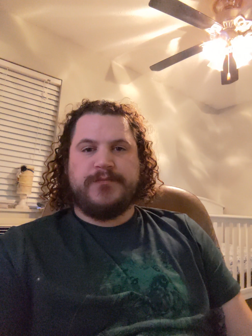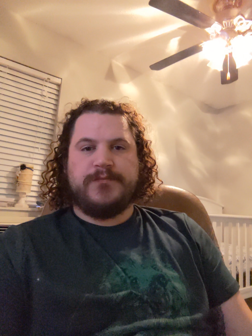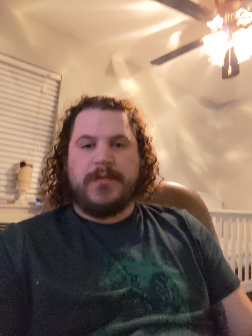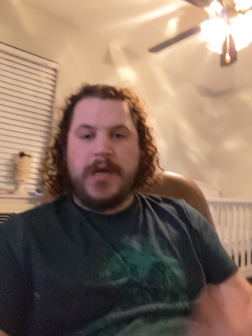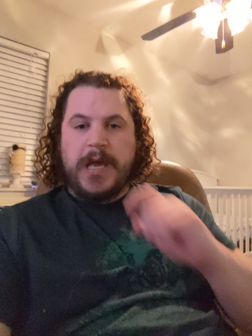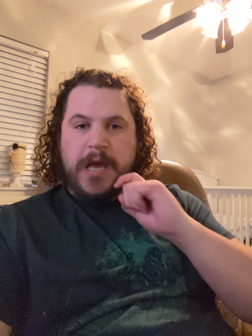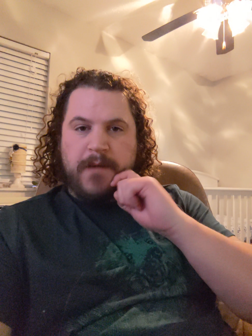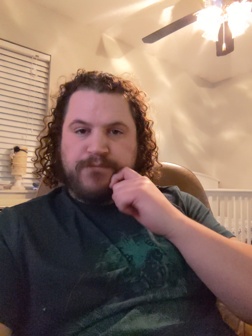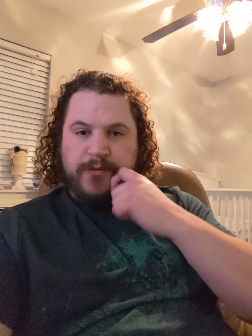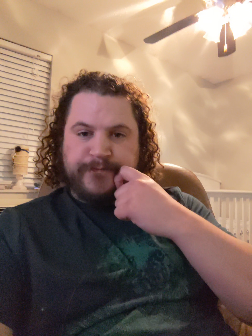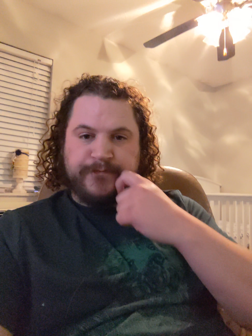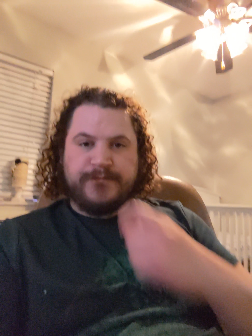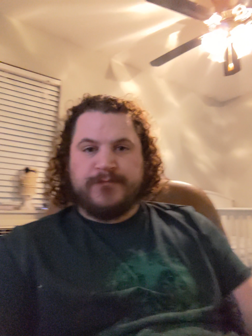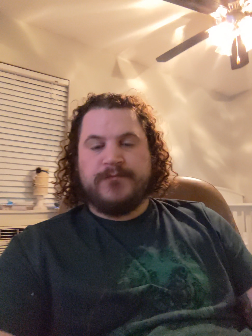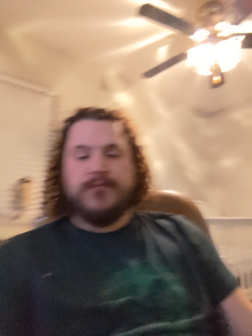apple